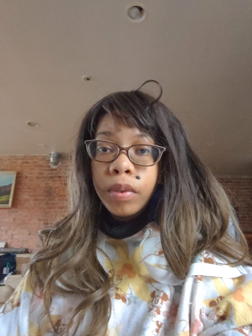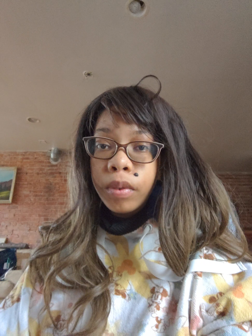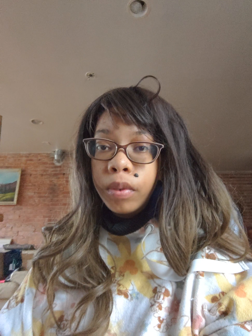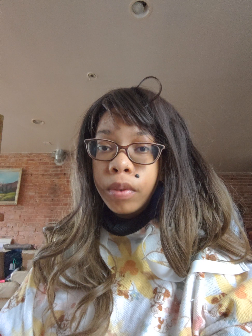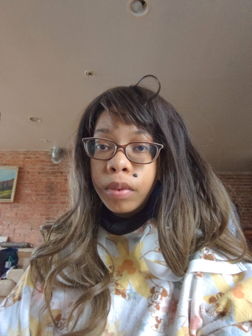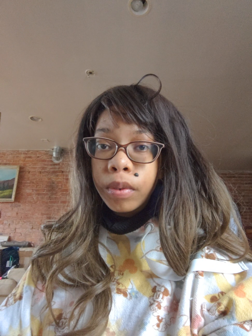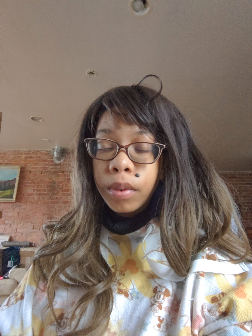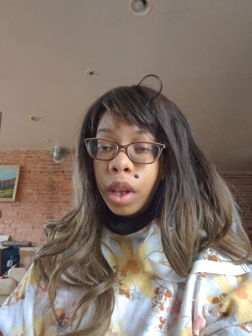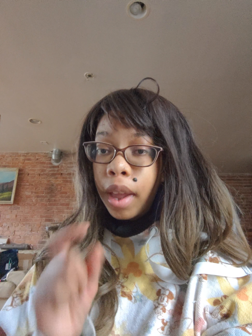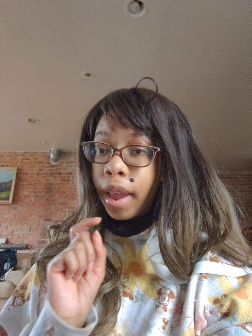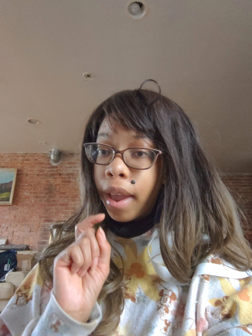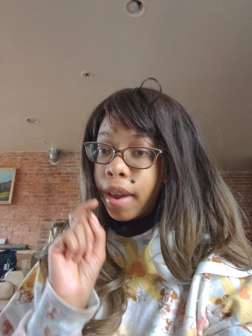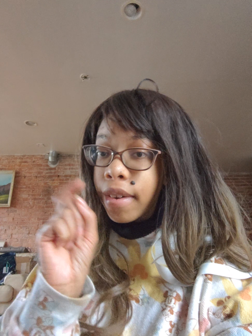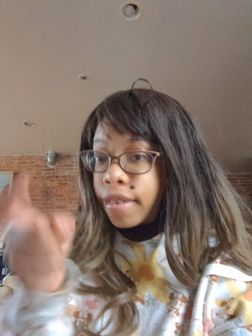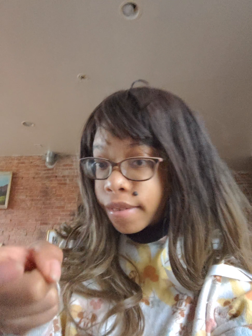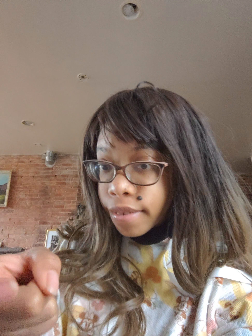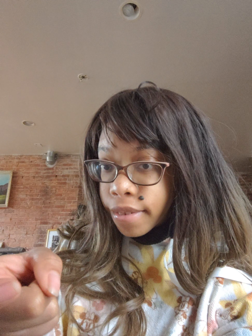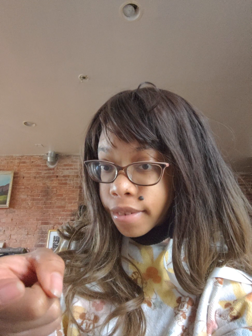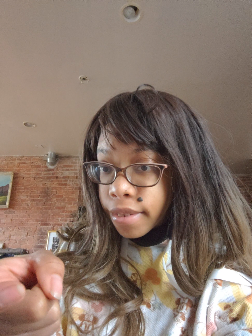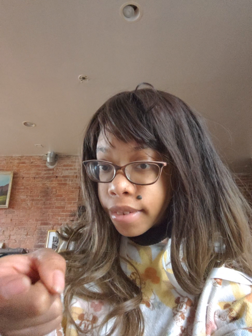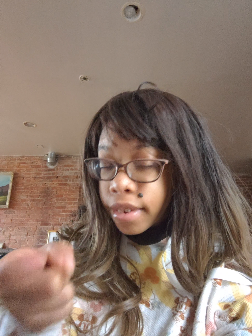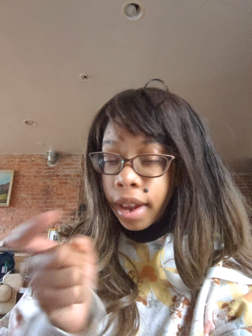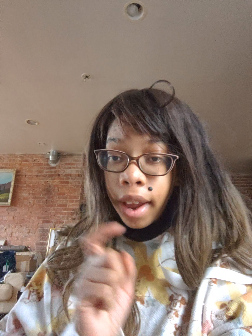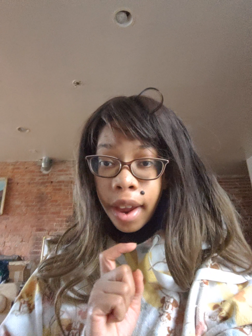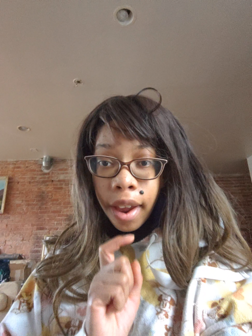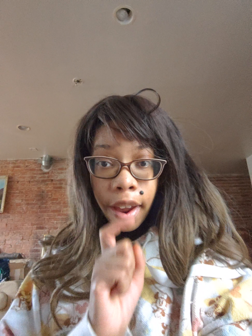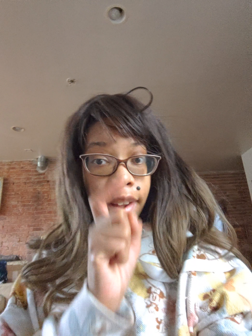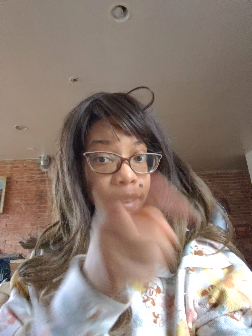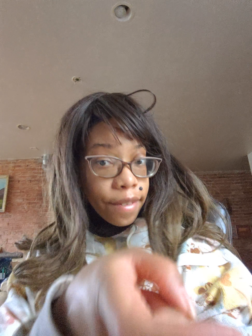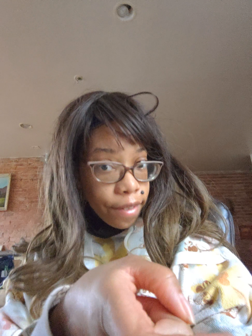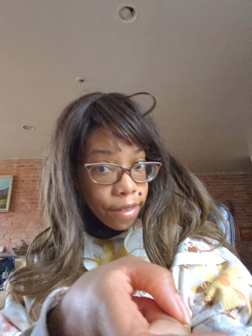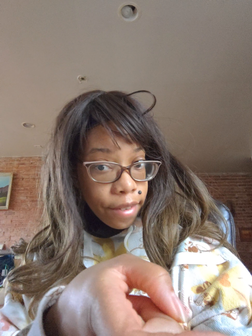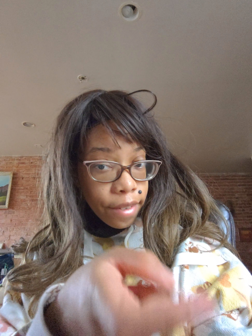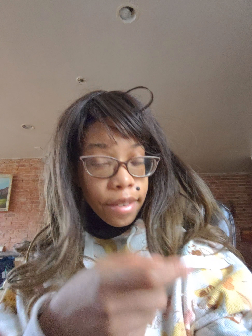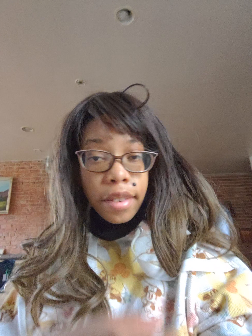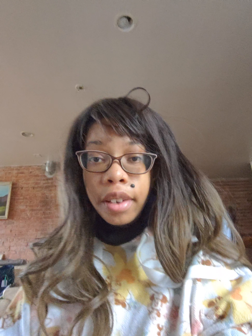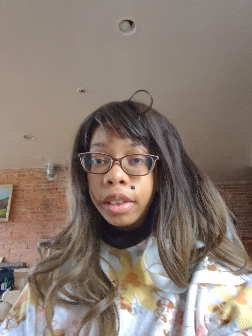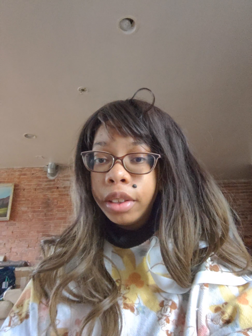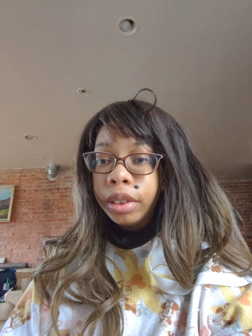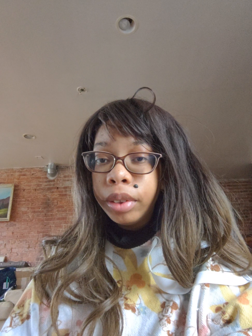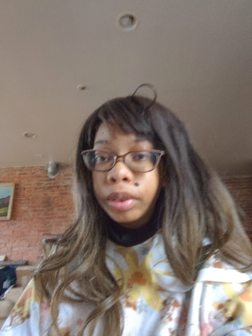gift